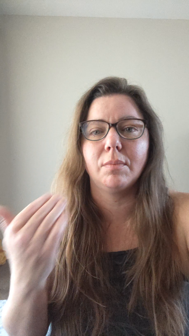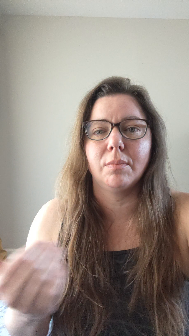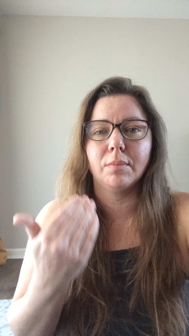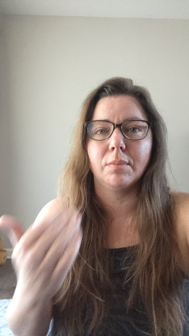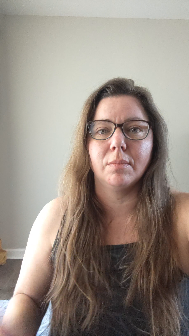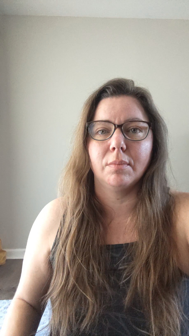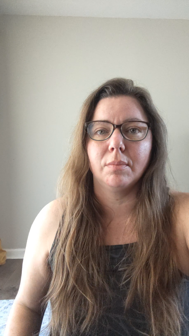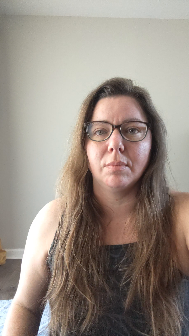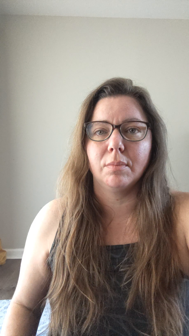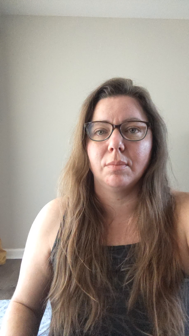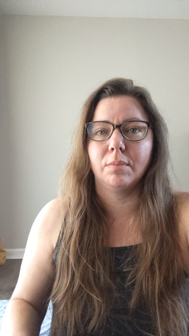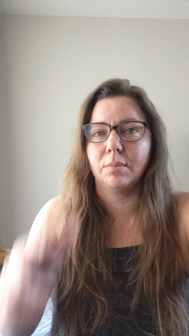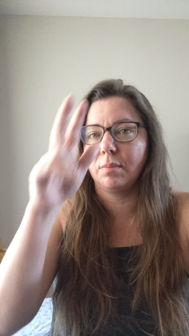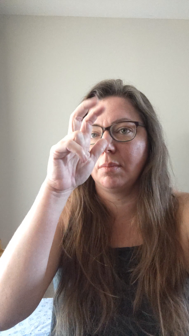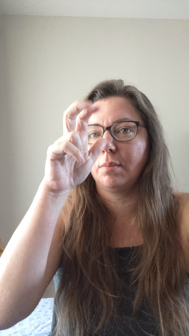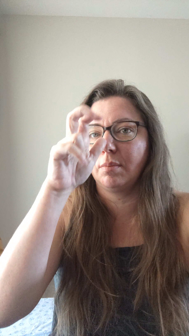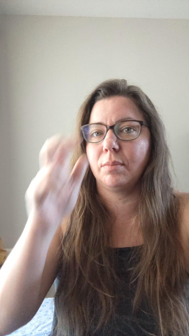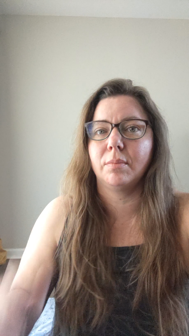ant